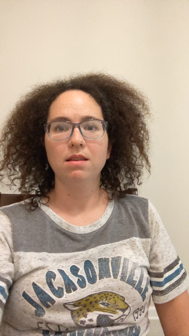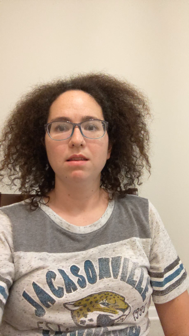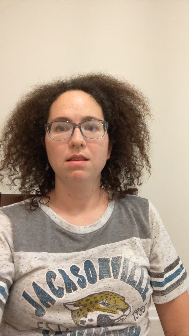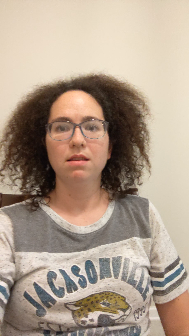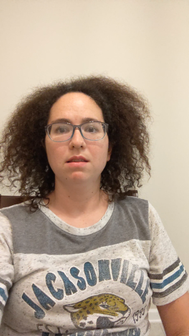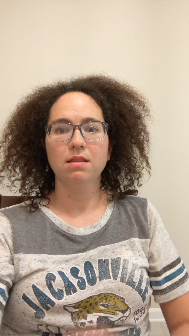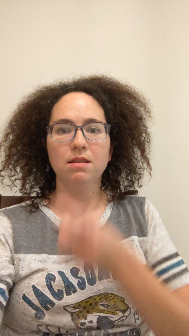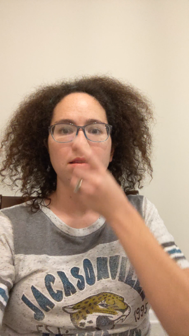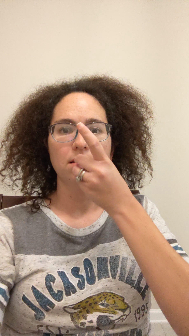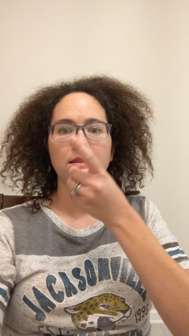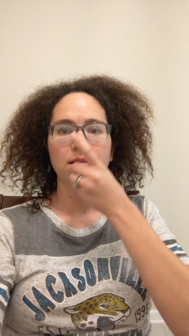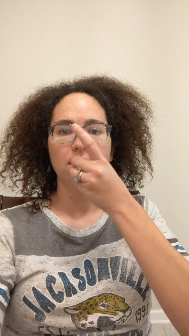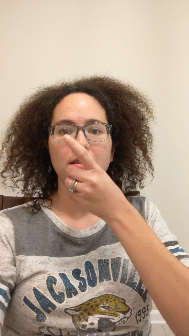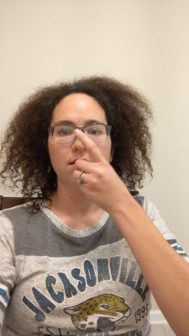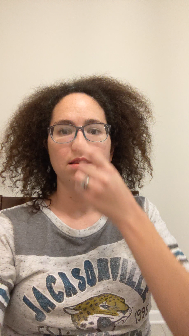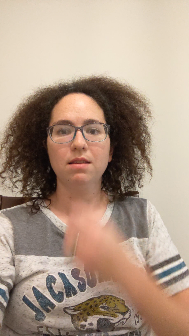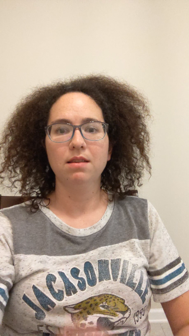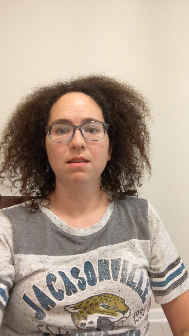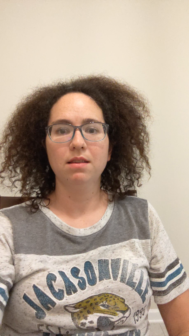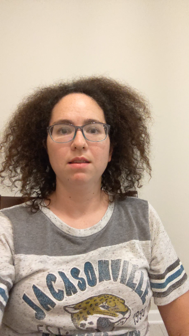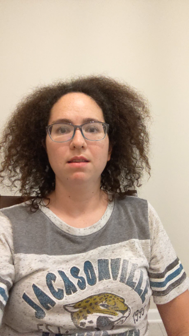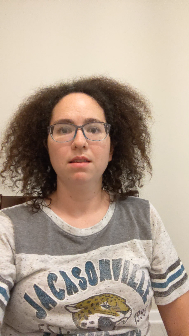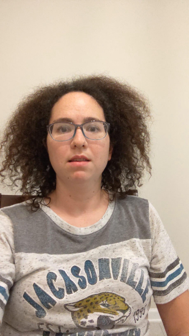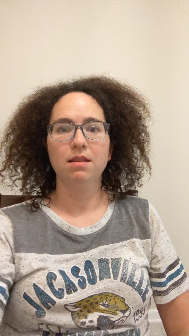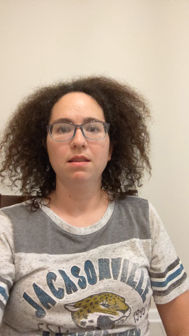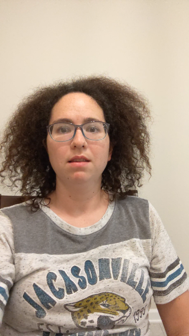dinner